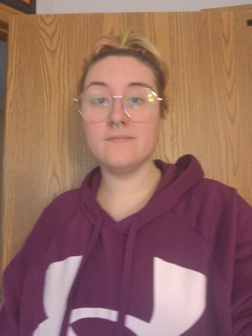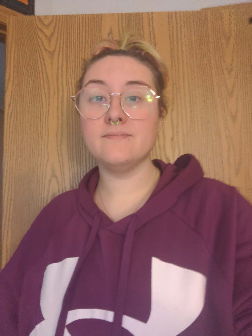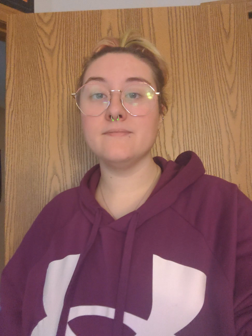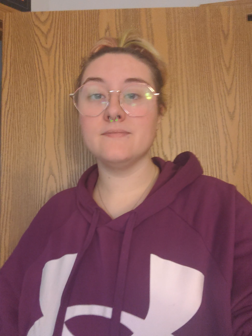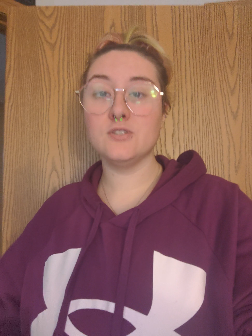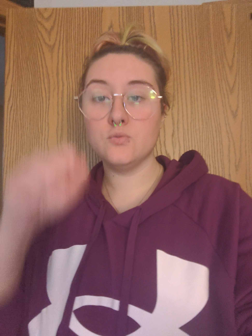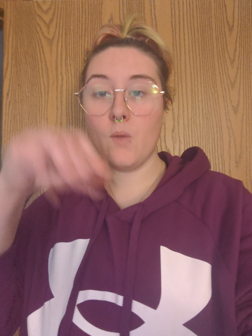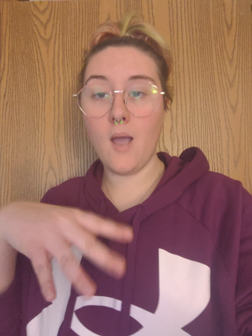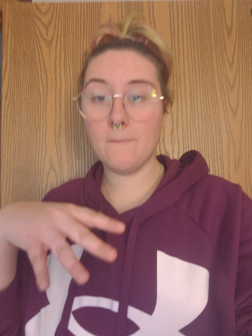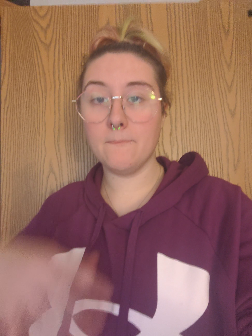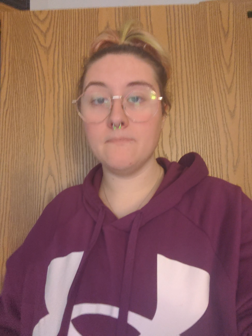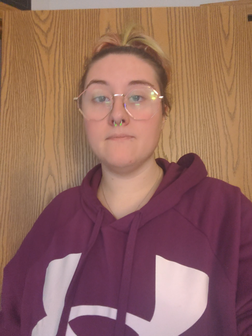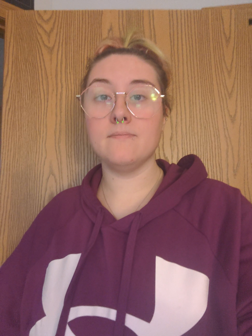drop